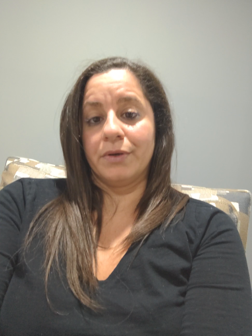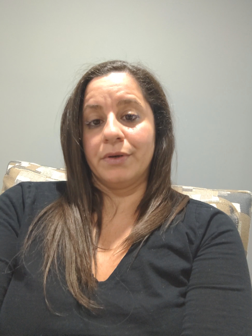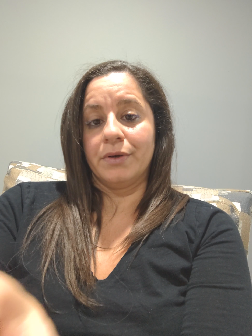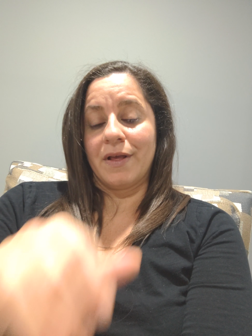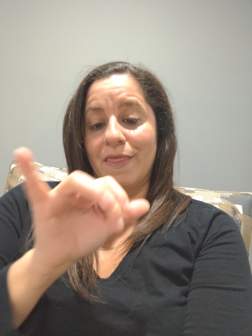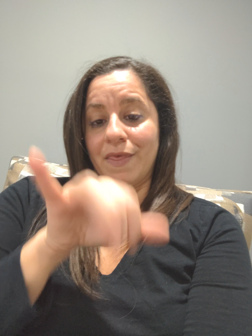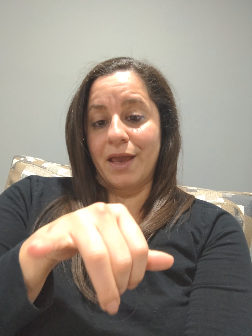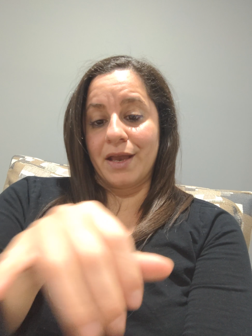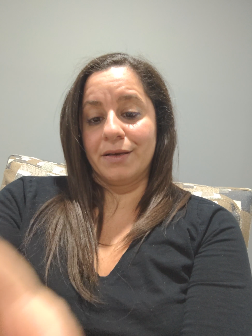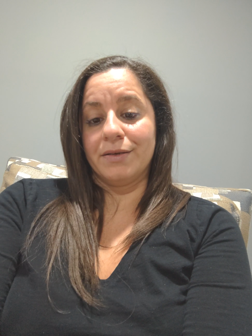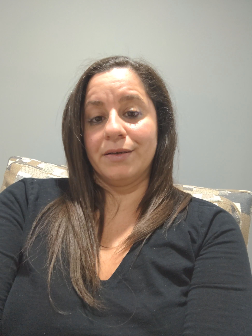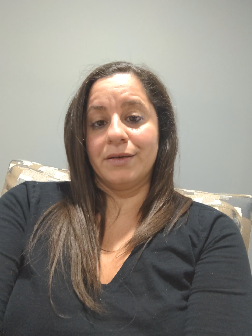that